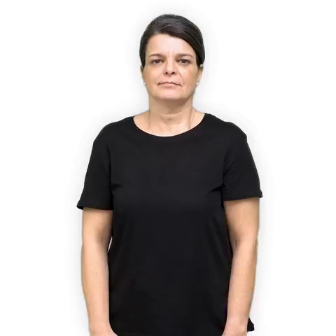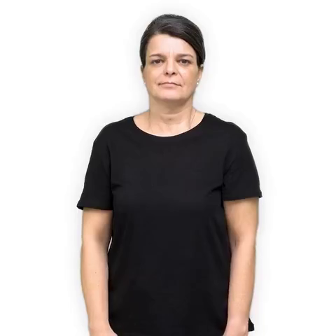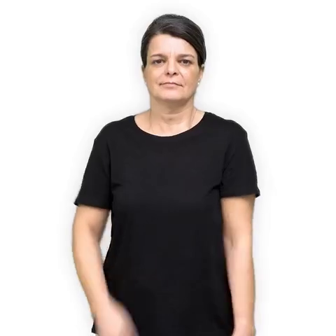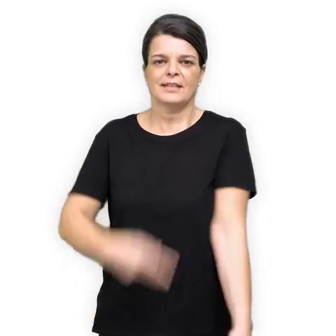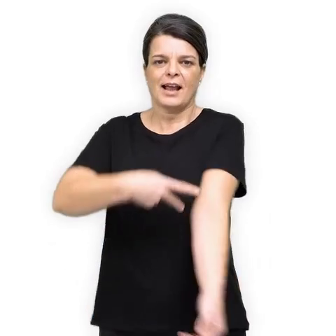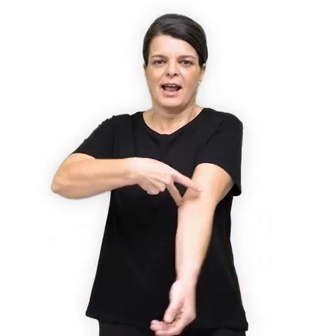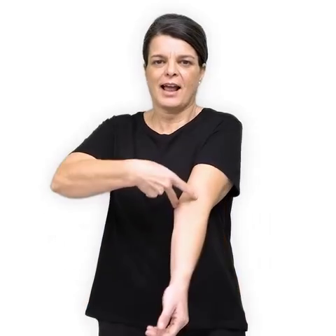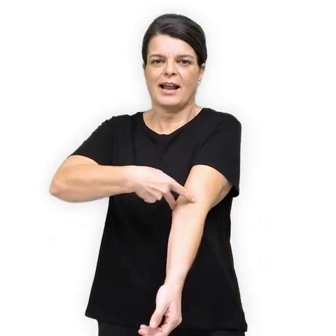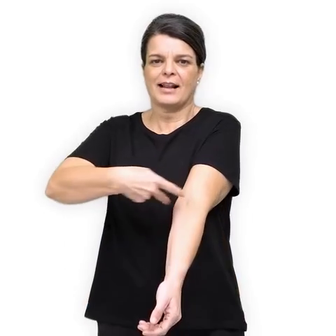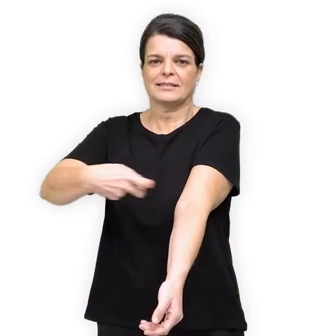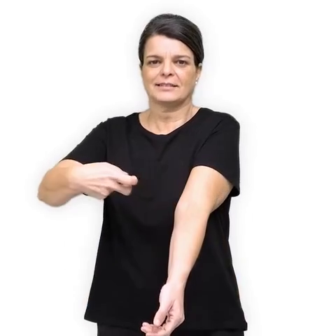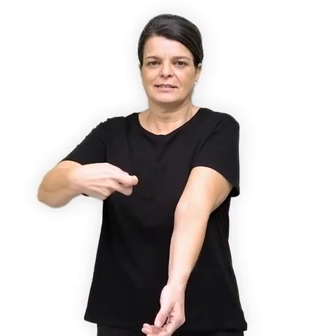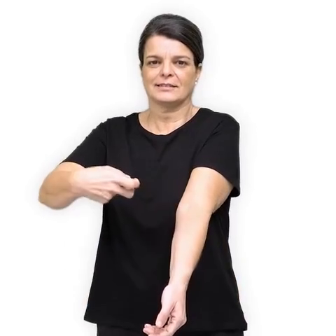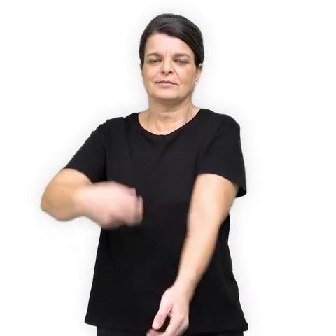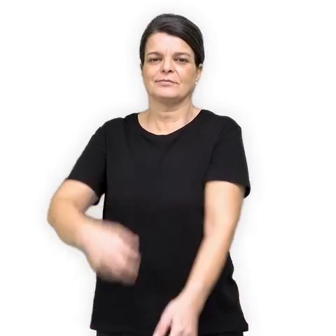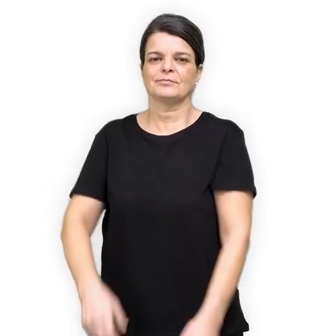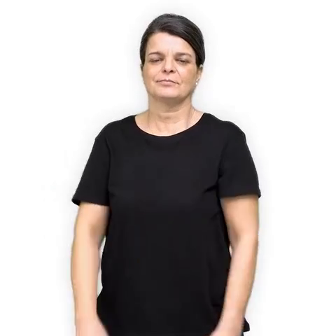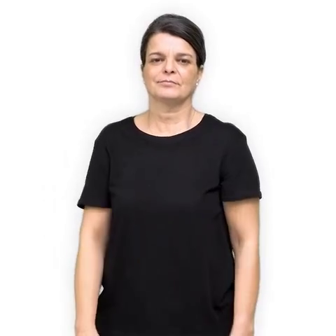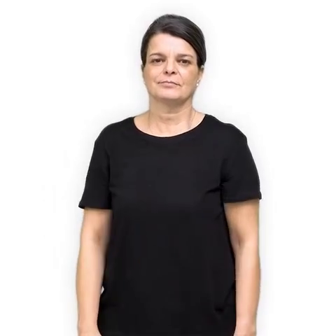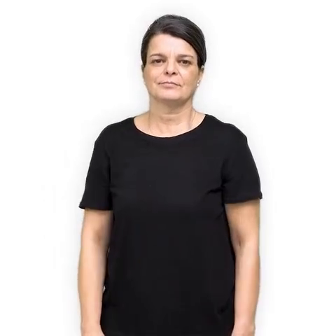analisis de sangre